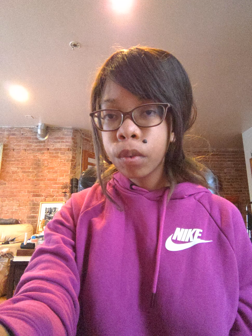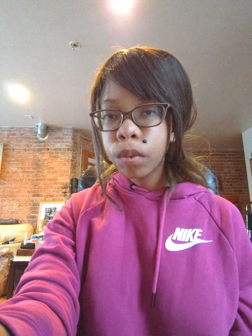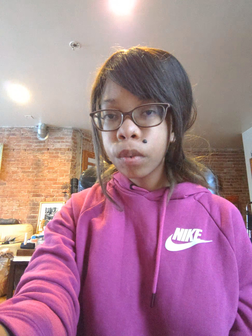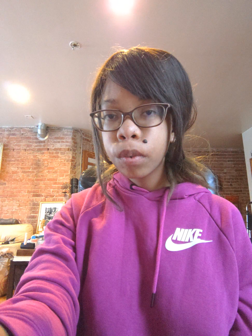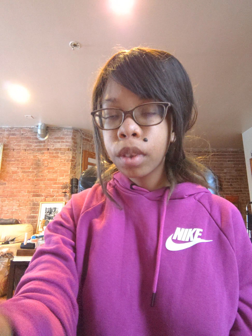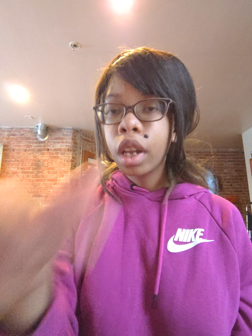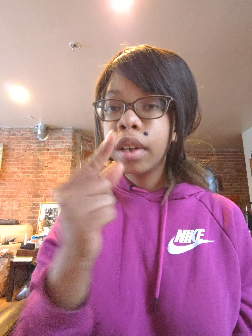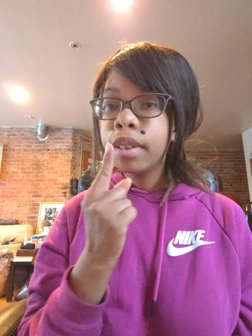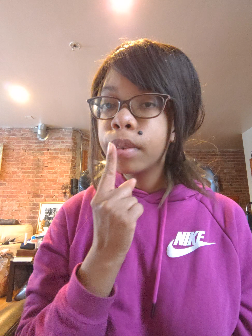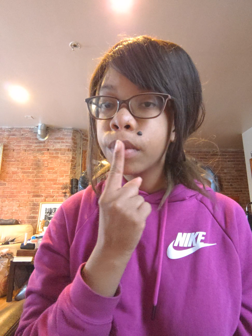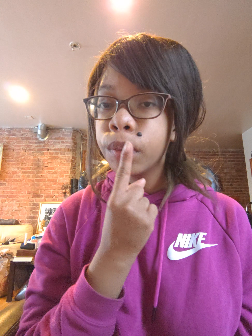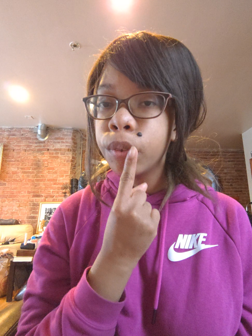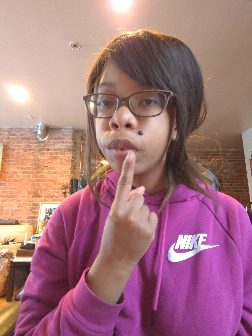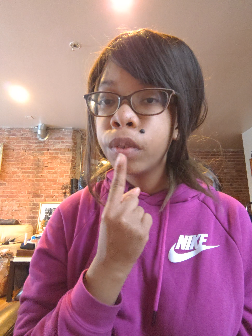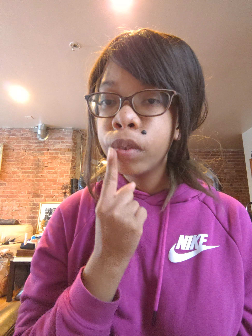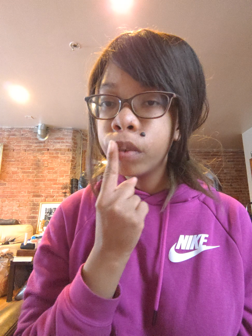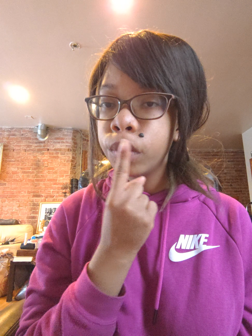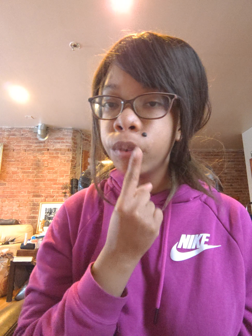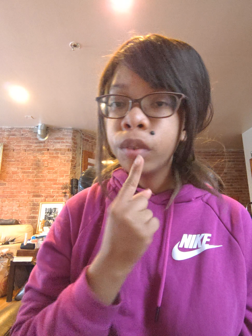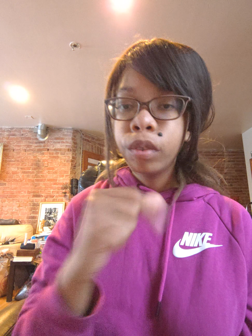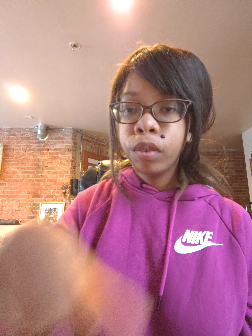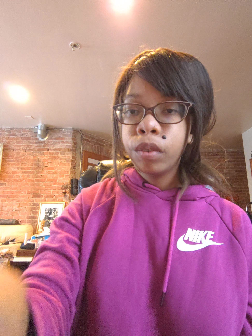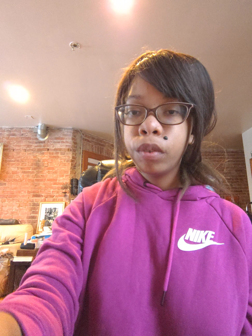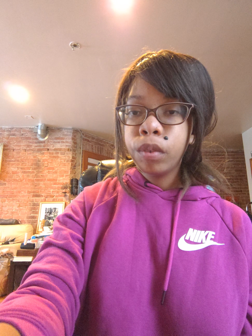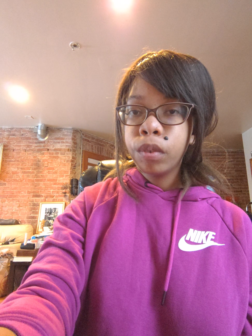lips